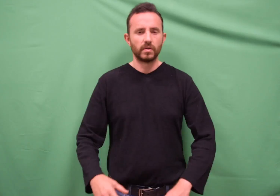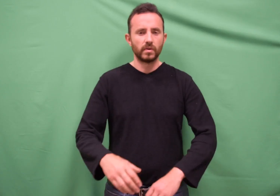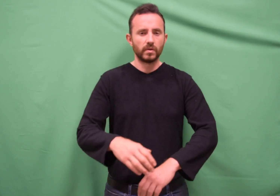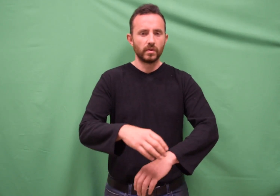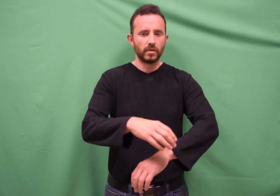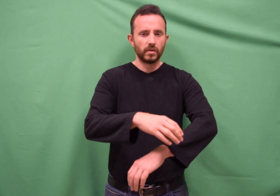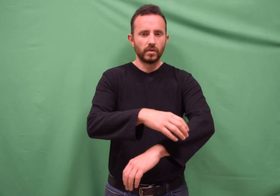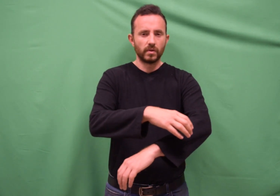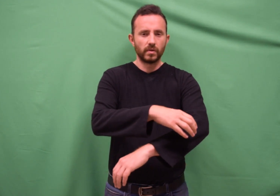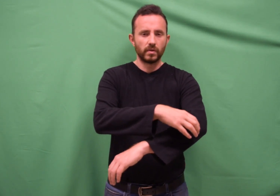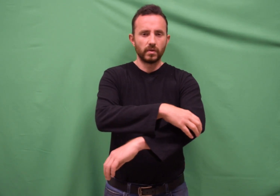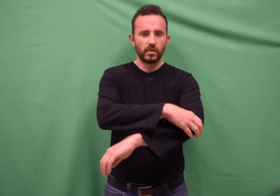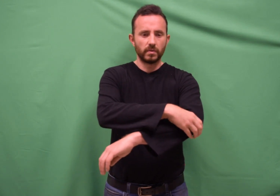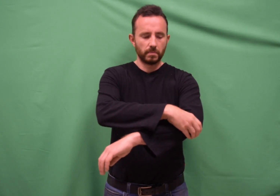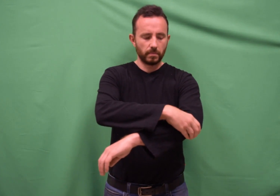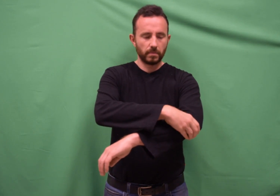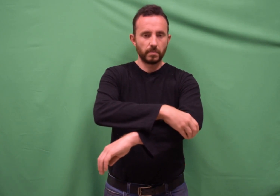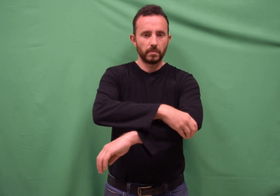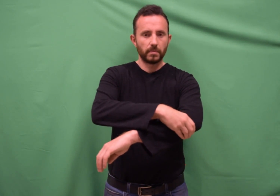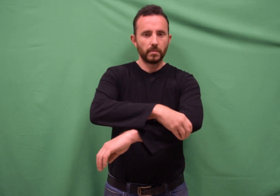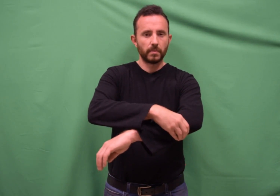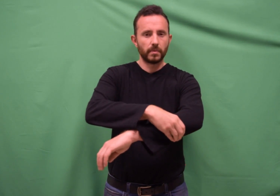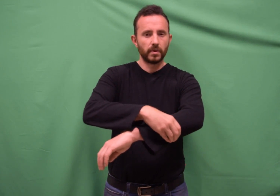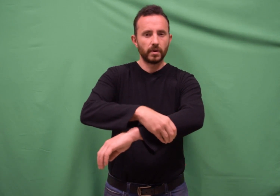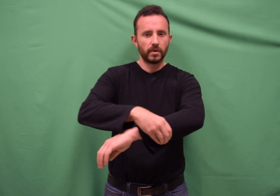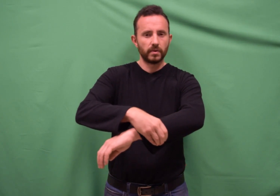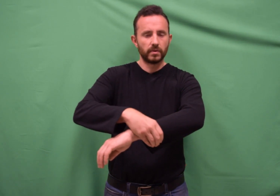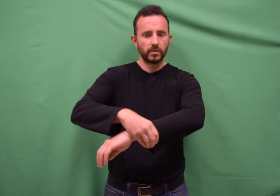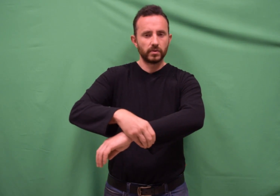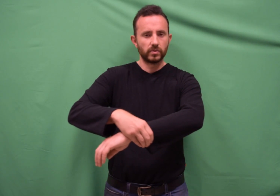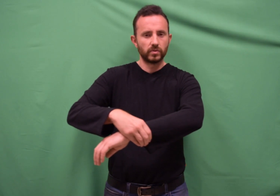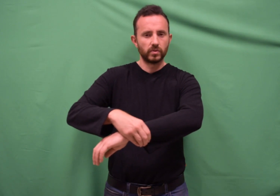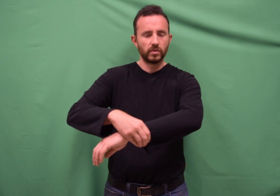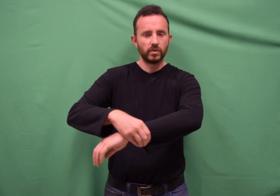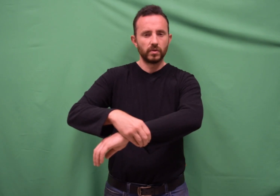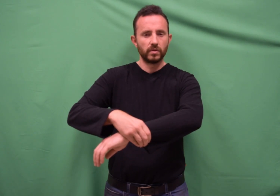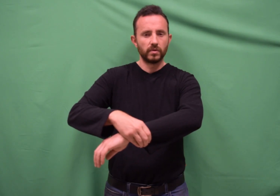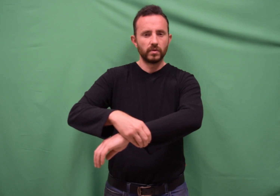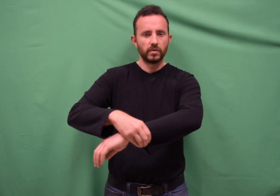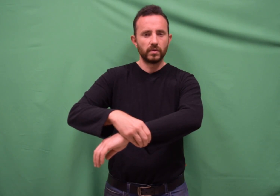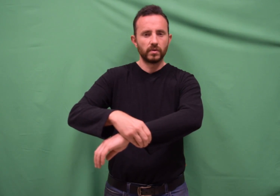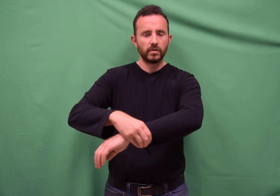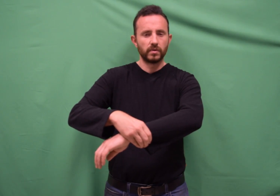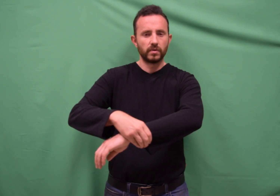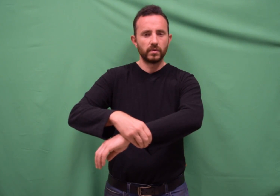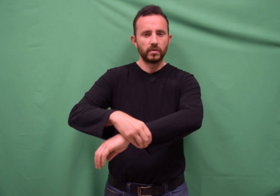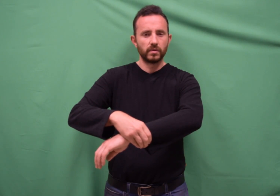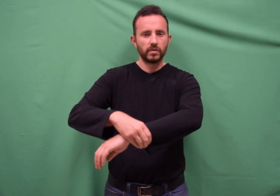brazo